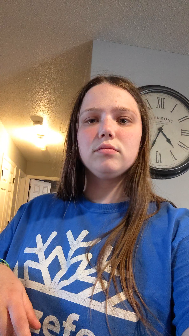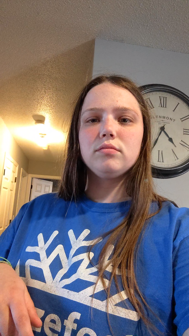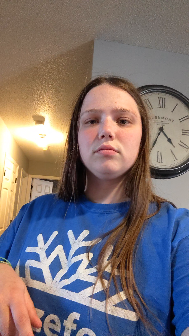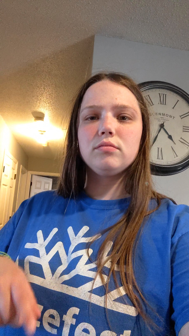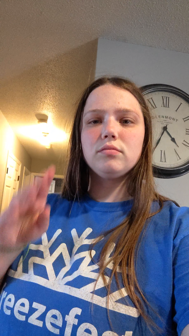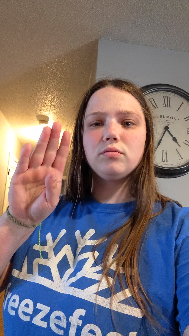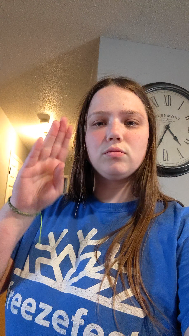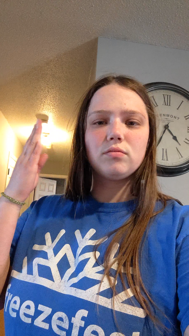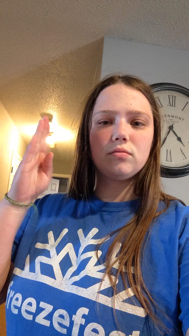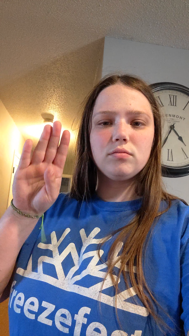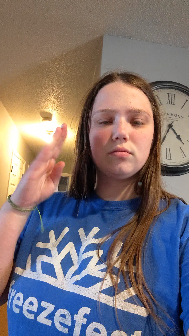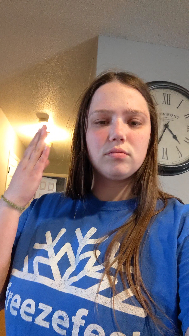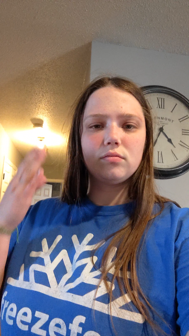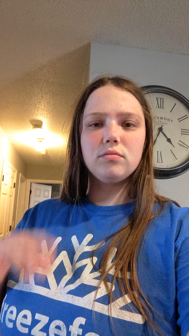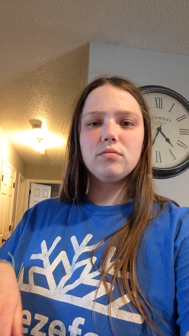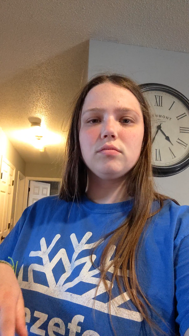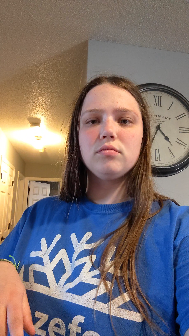door